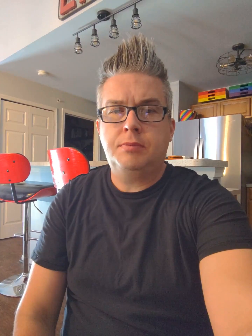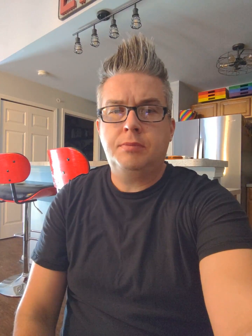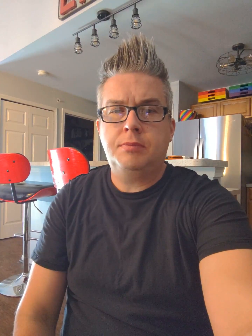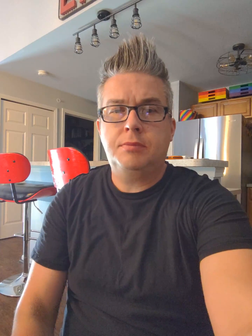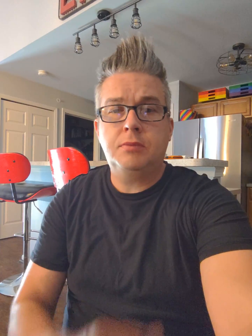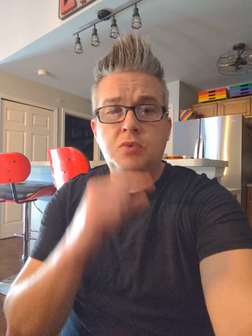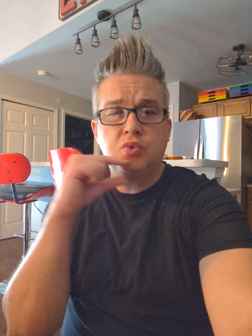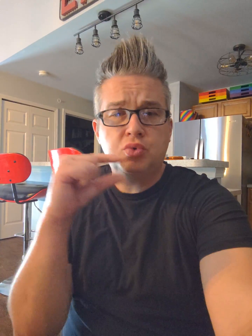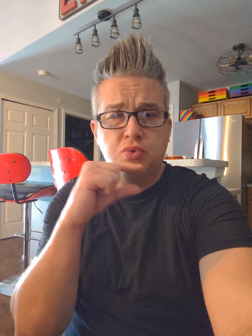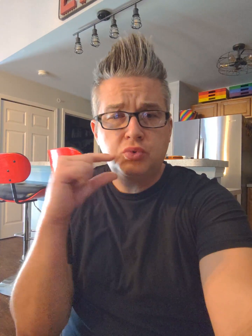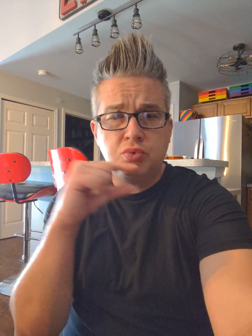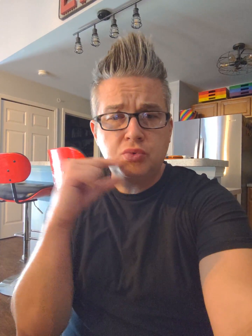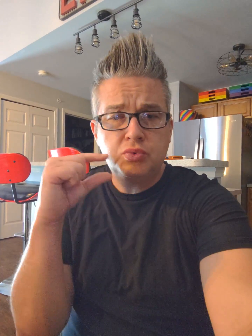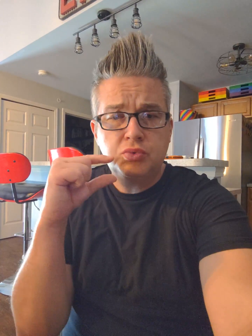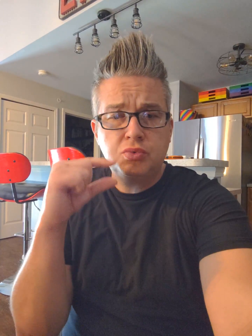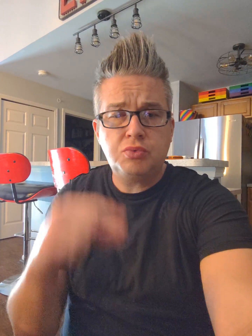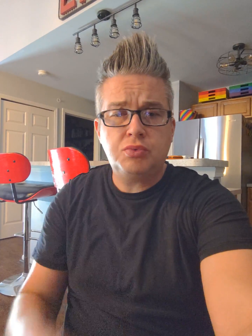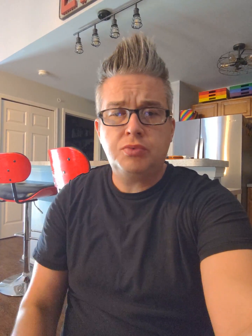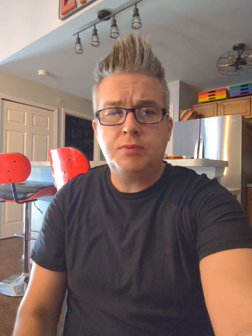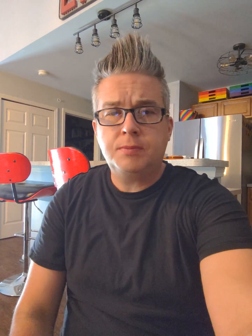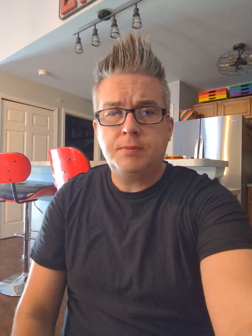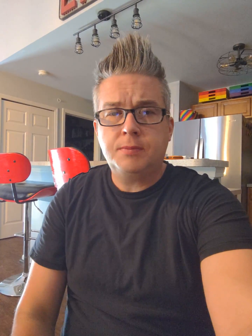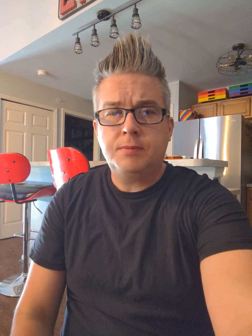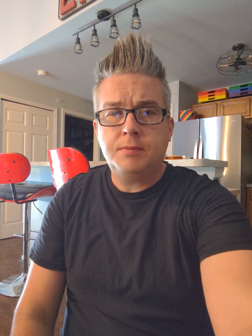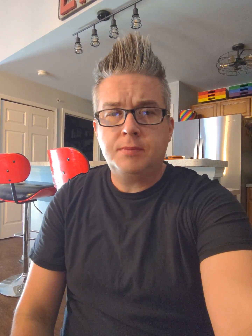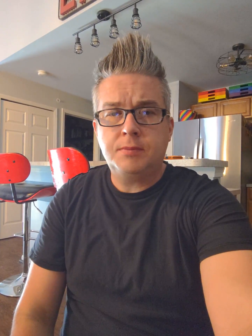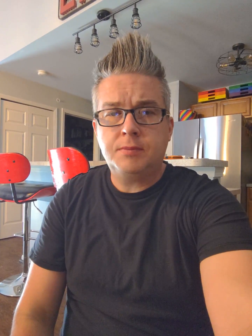glue